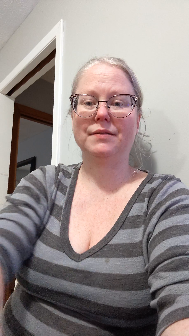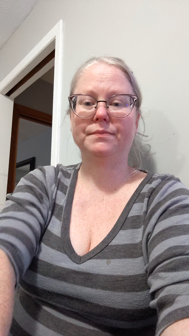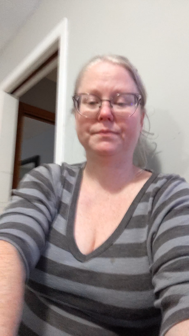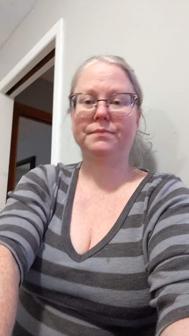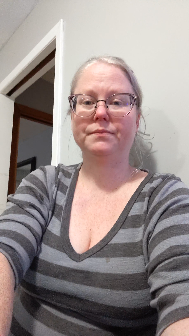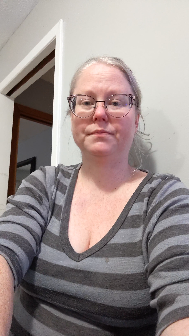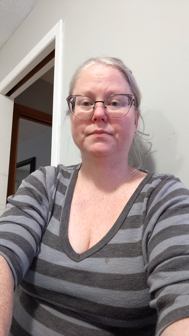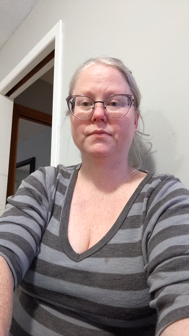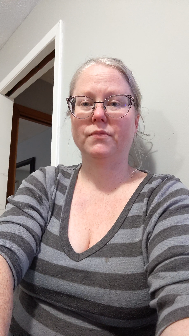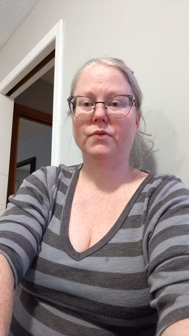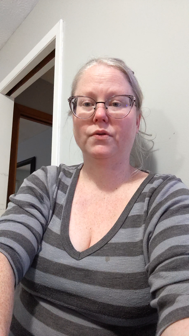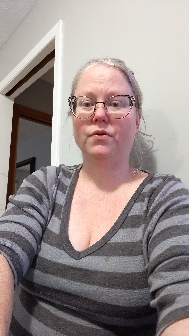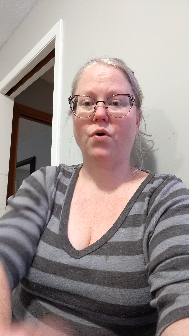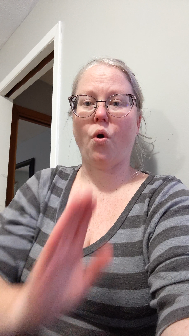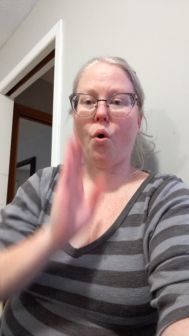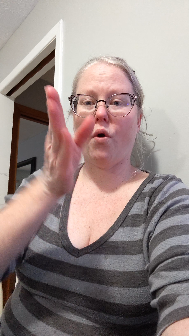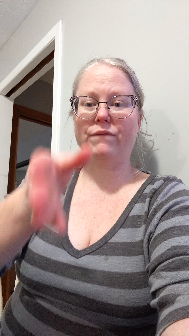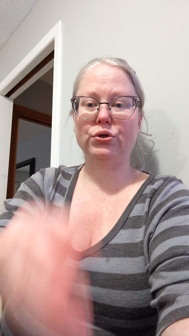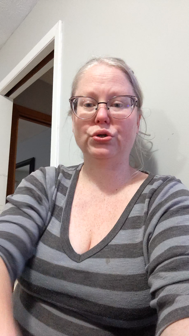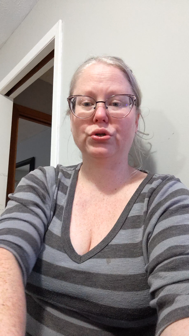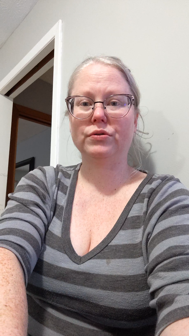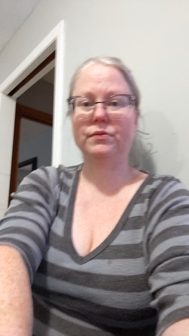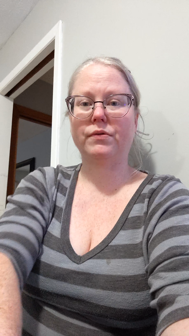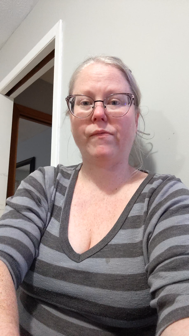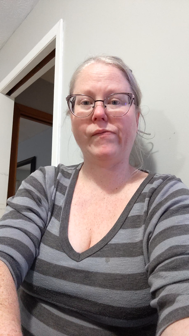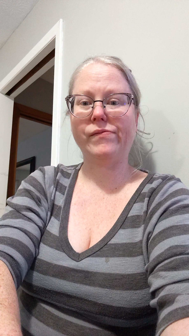over